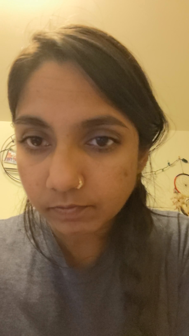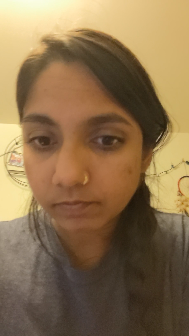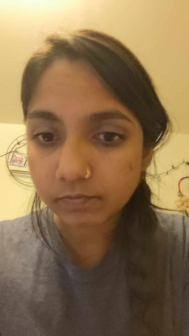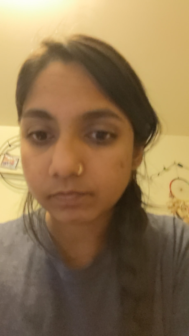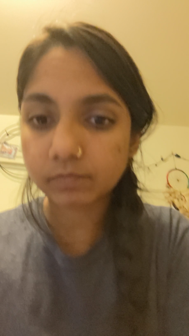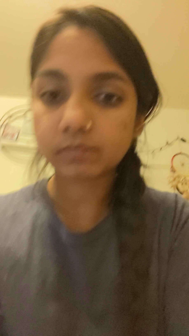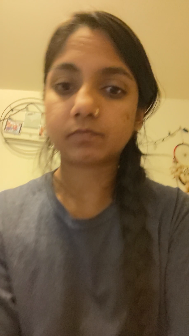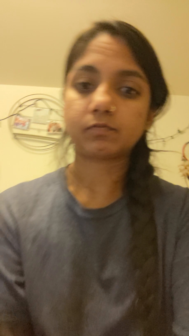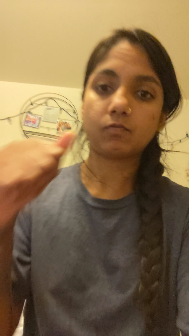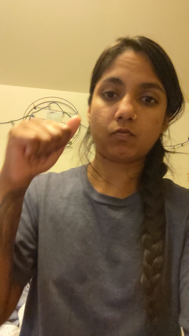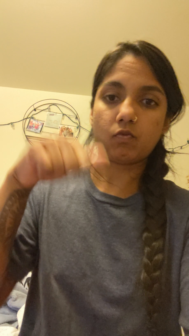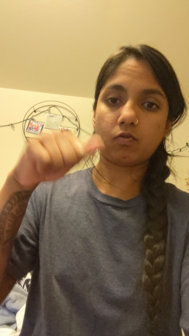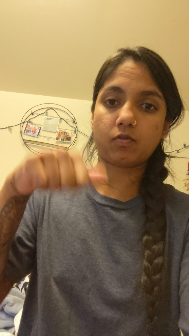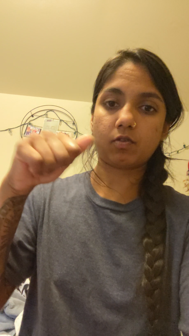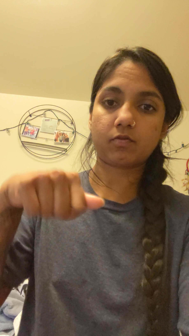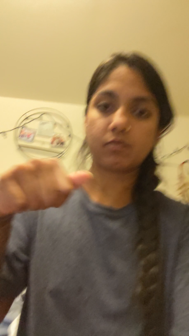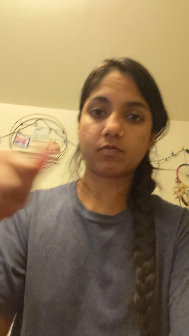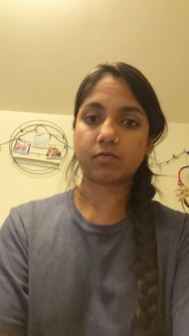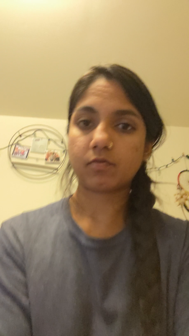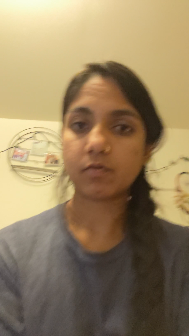rock